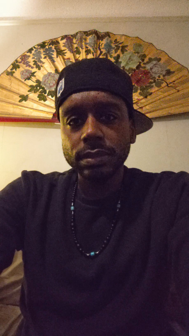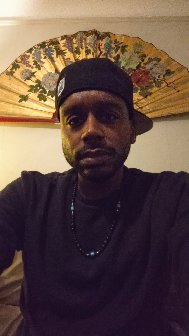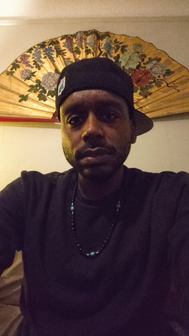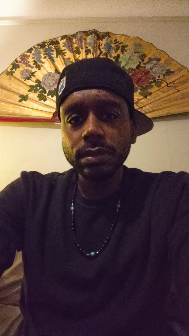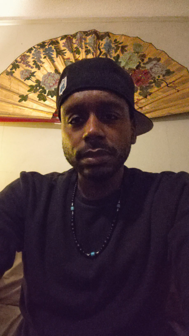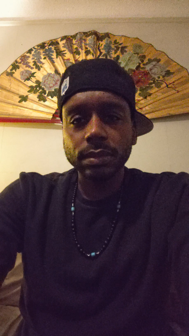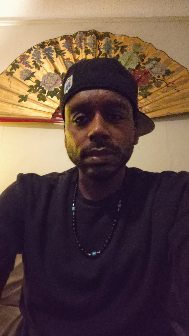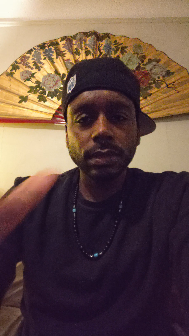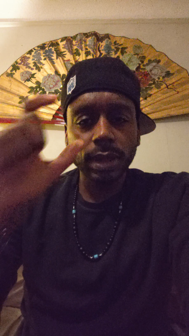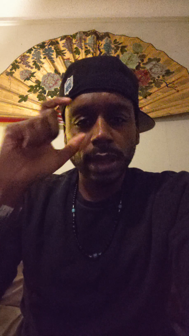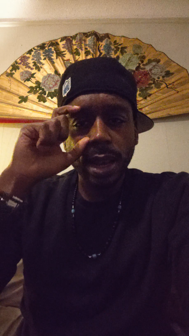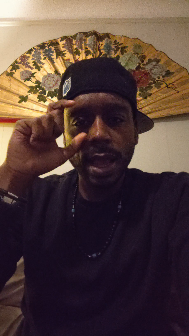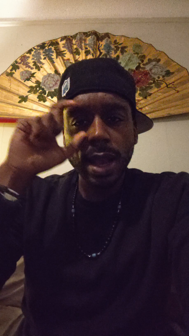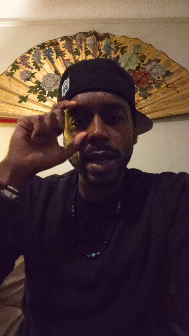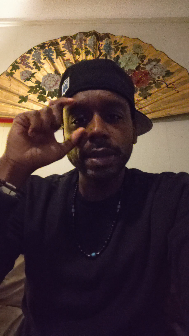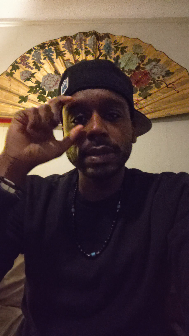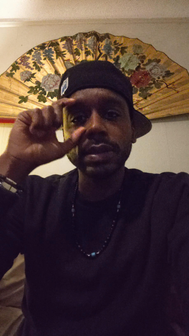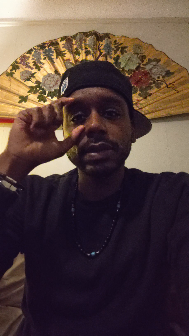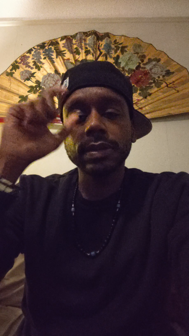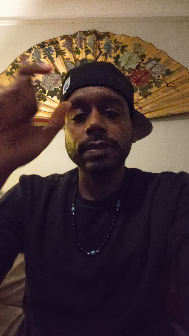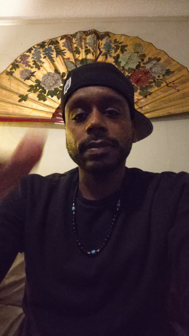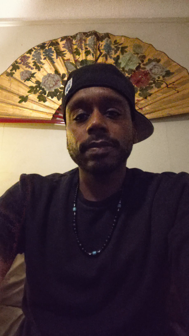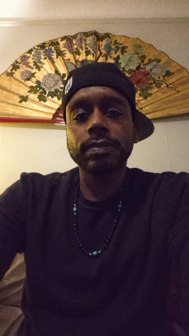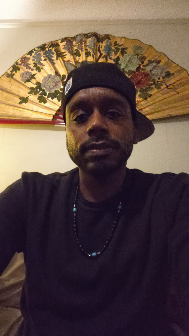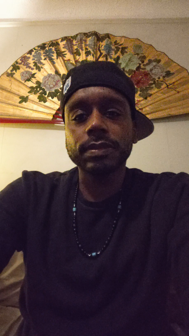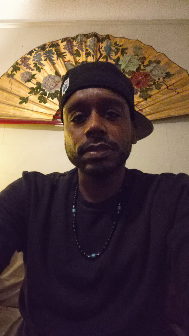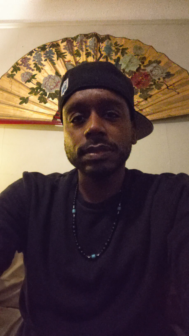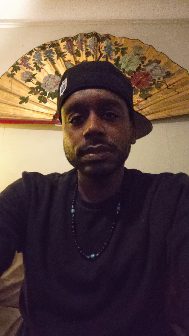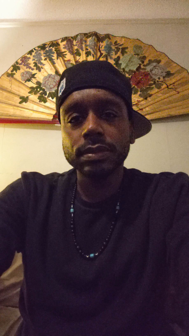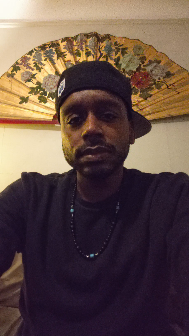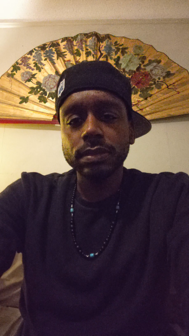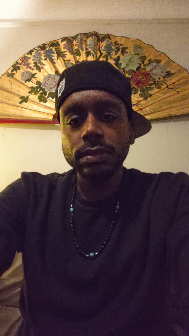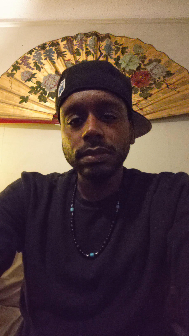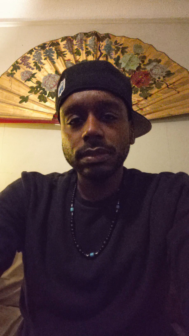glasses